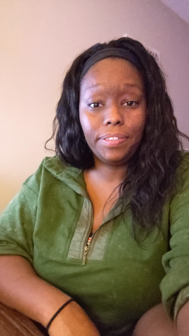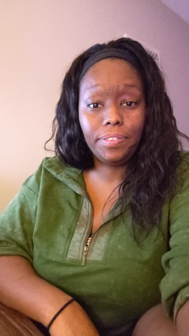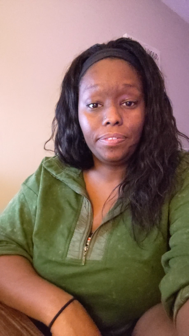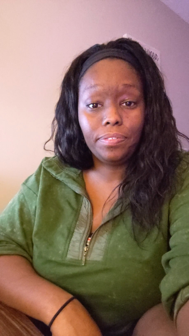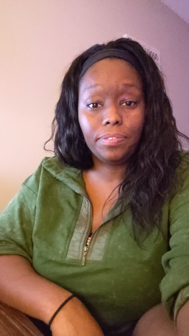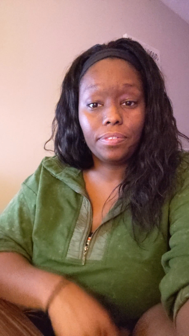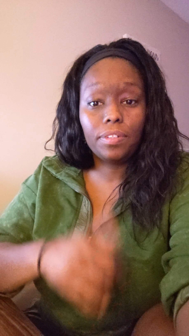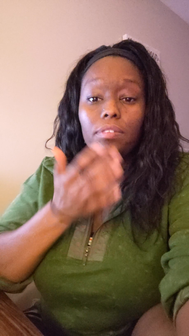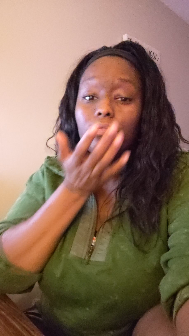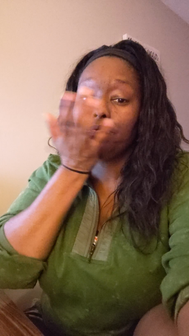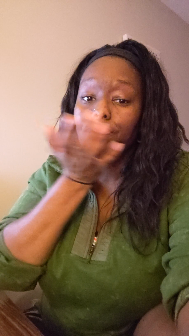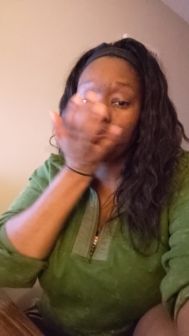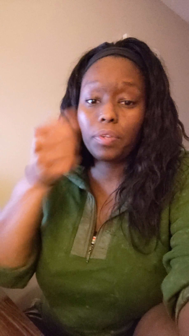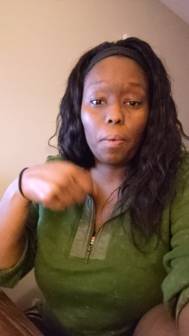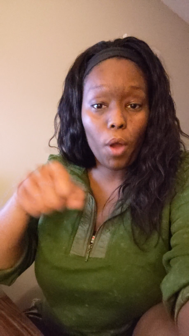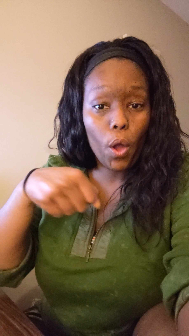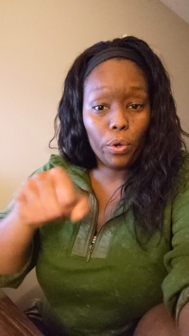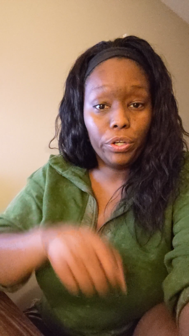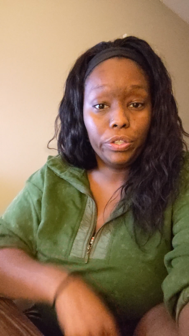lawn mower